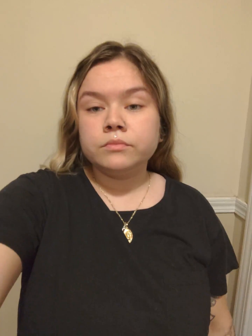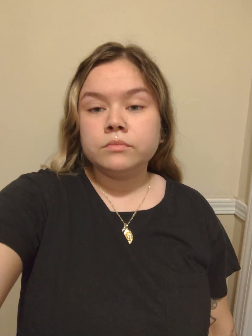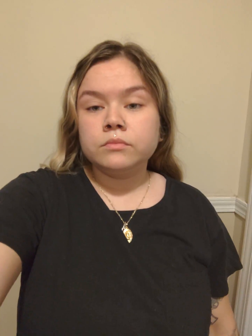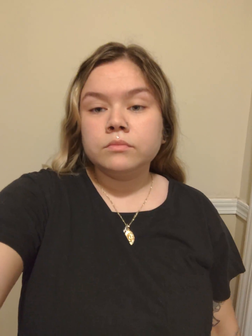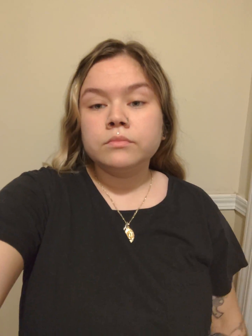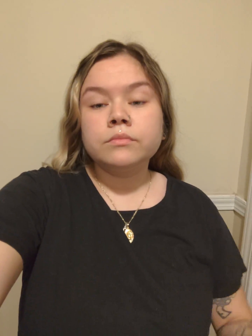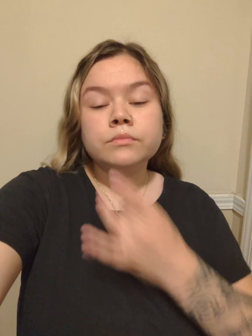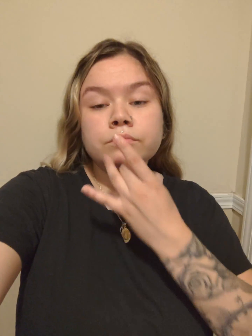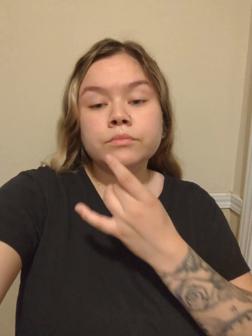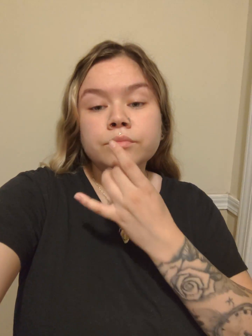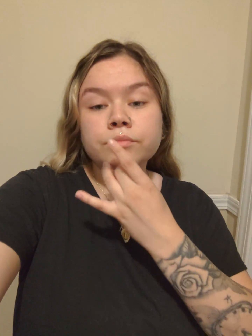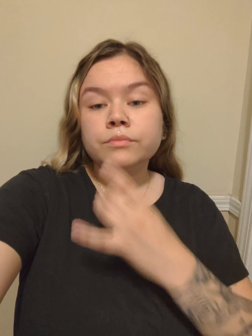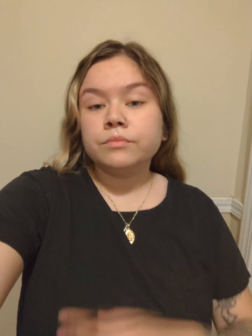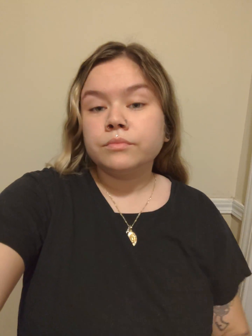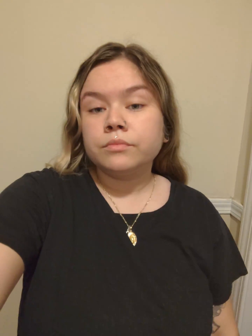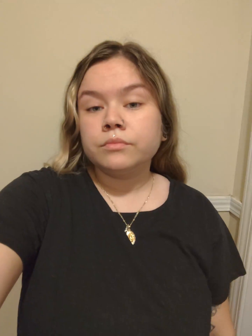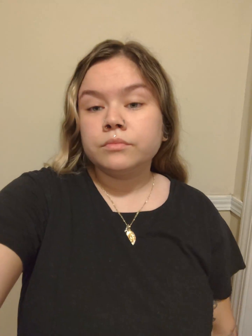light bulb